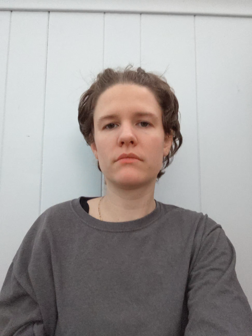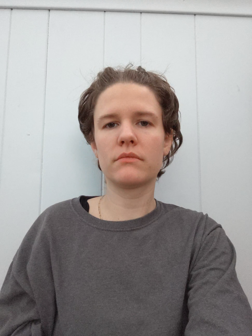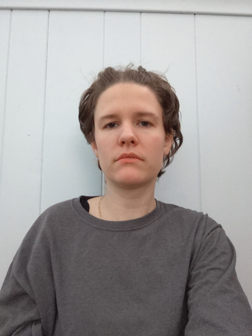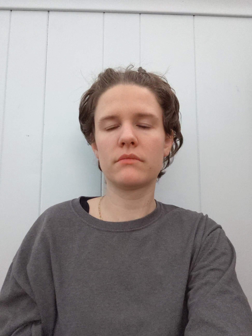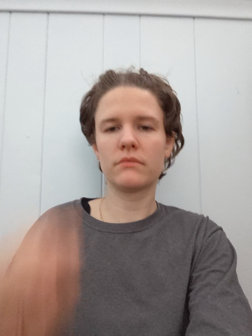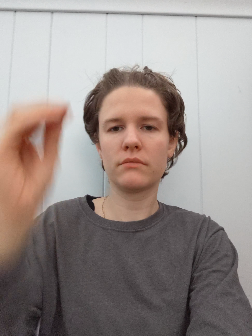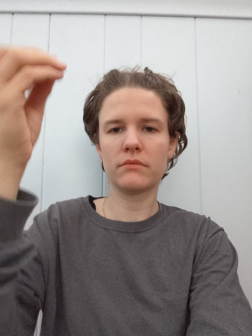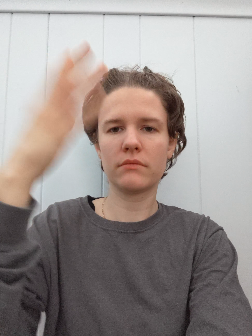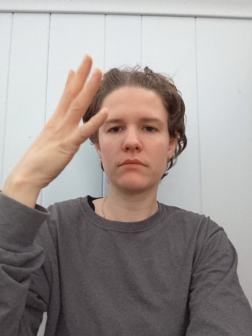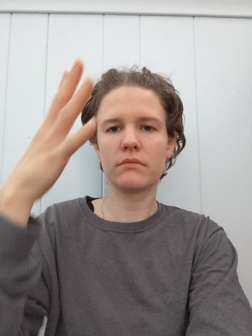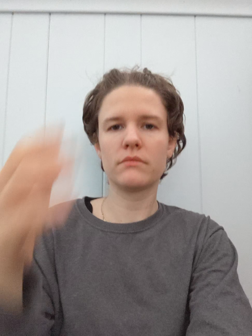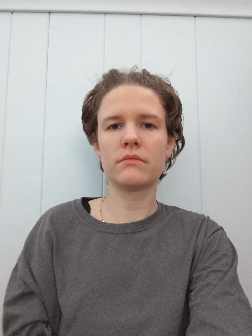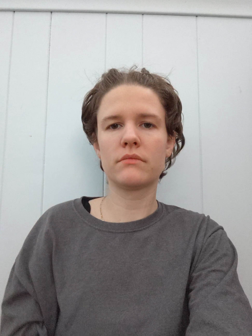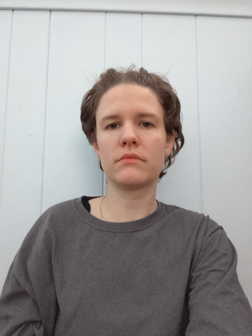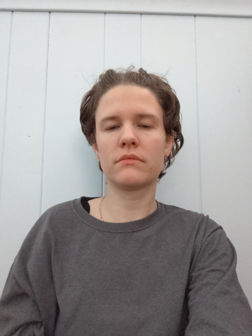sun